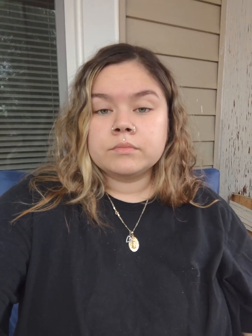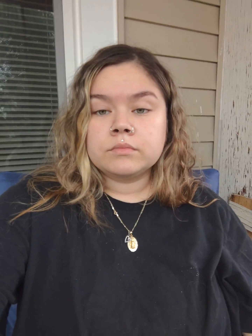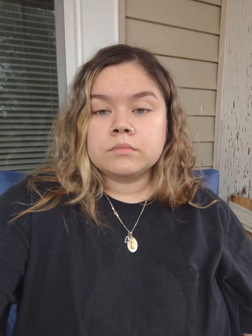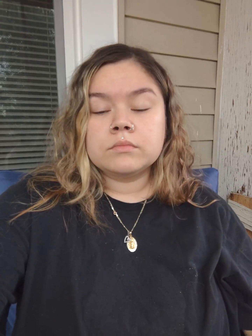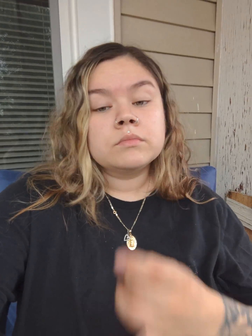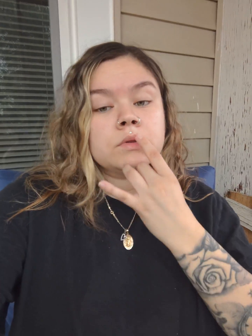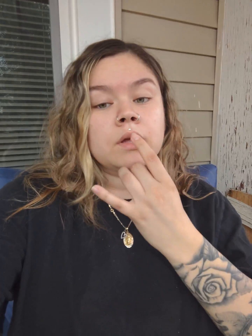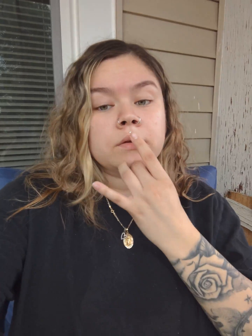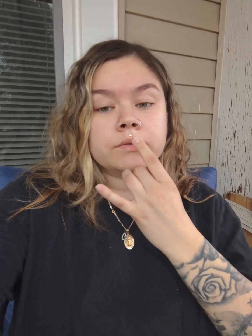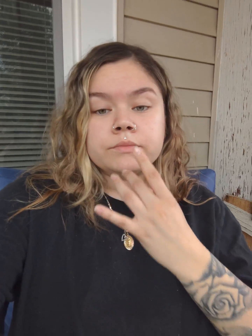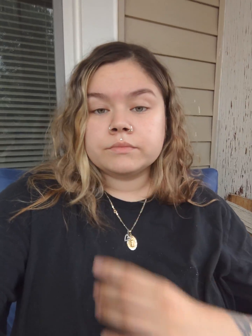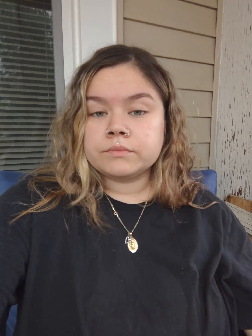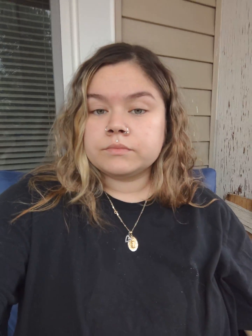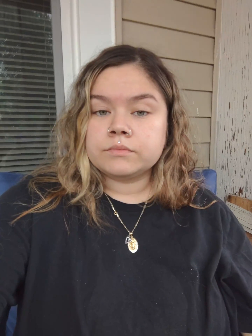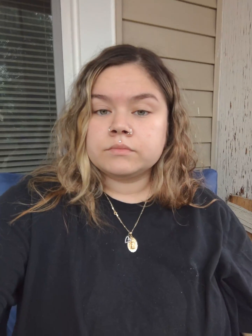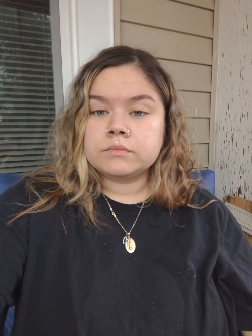light bulb